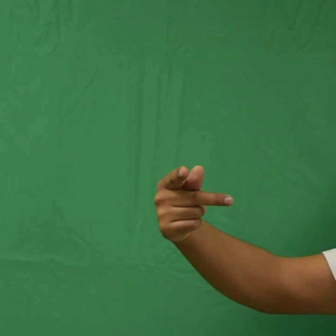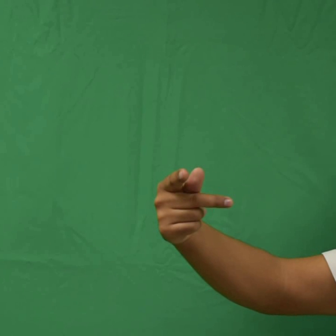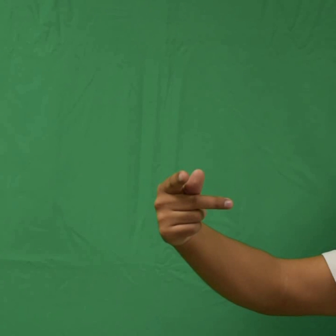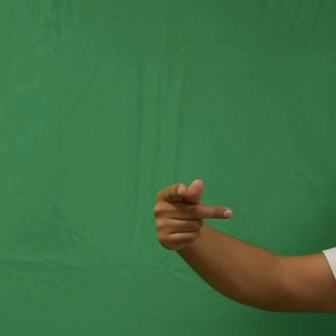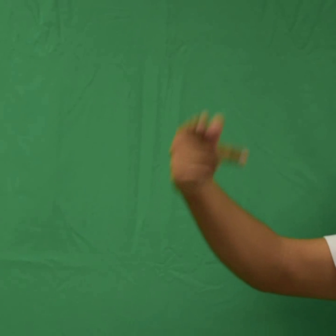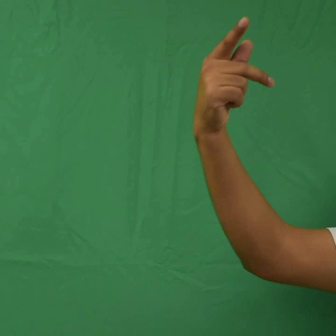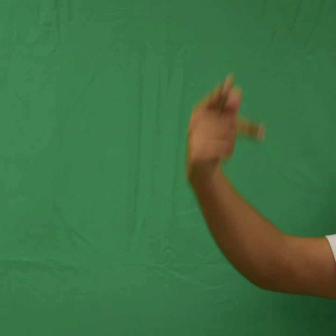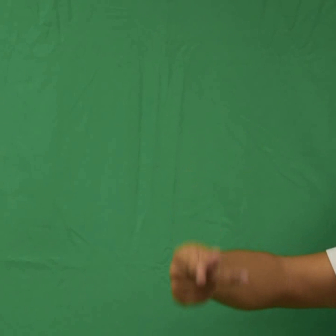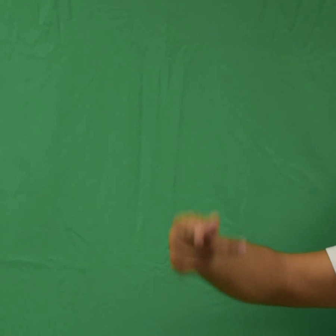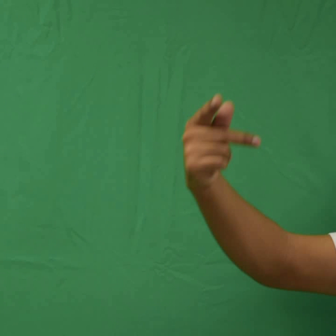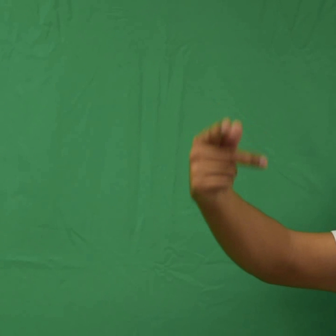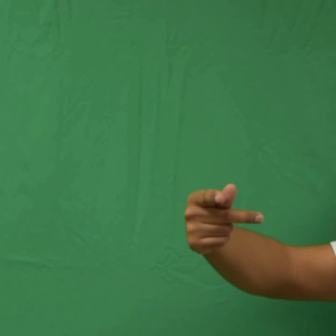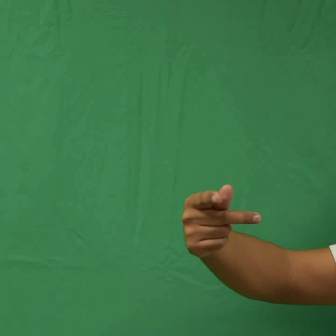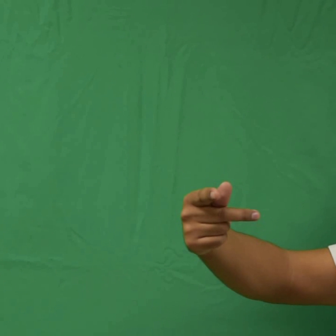K